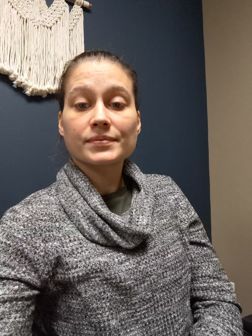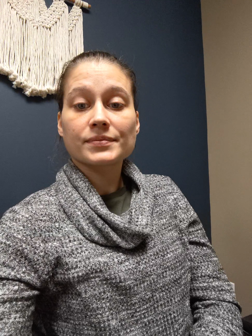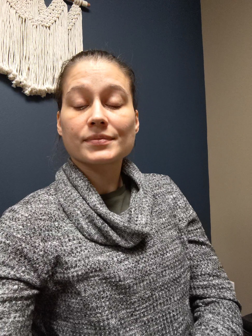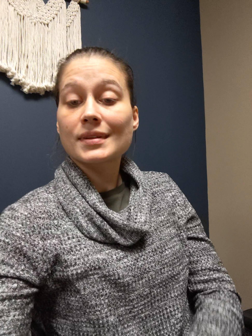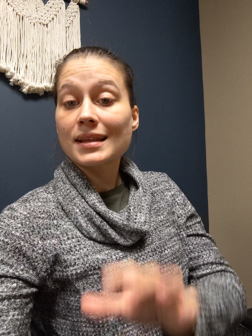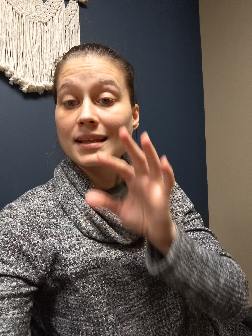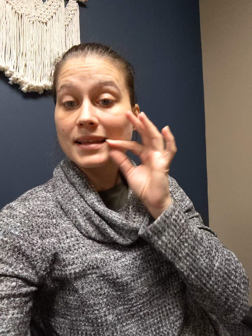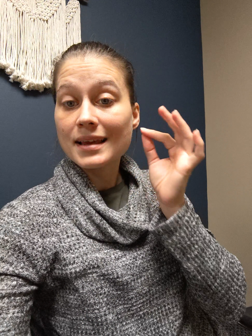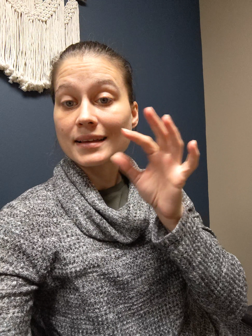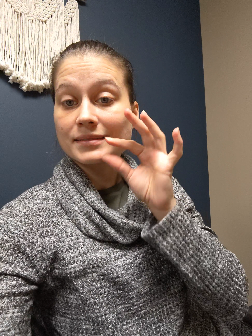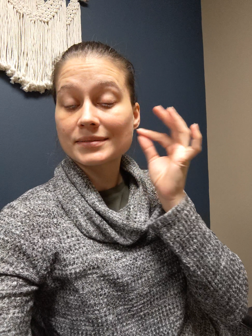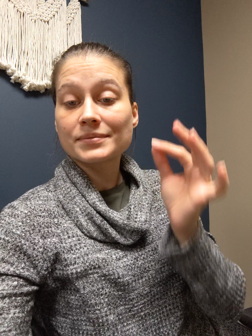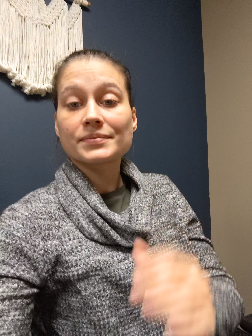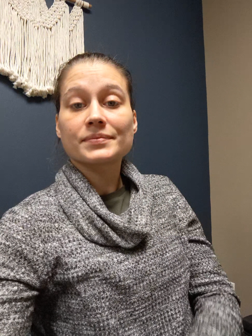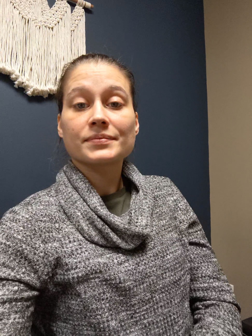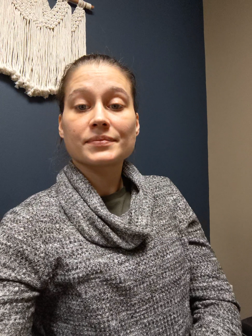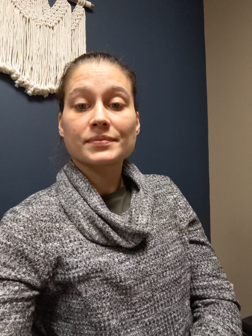cat